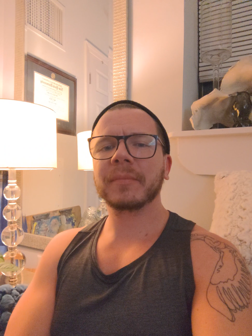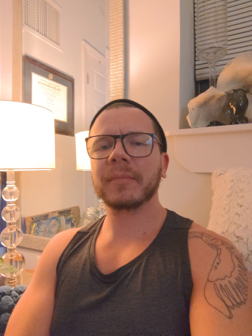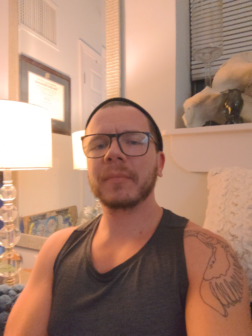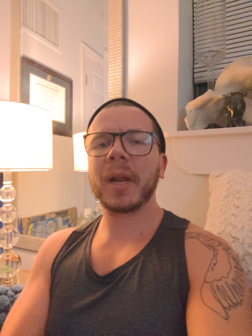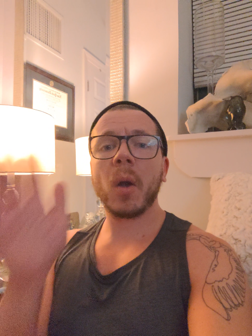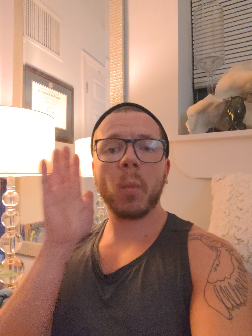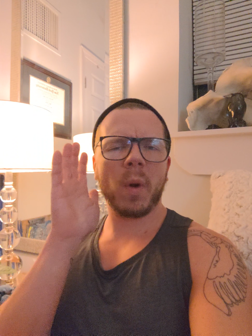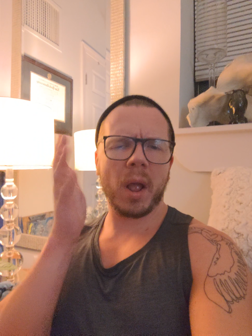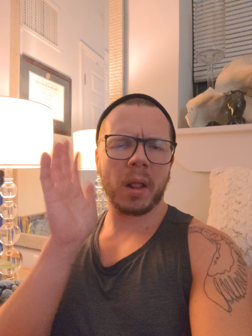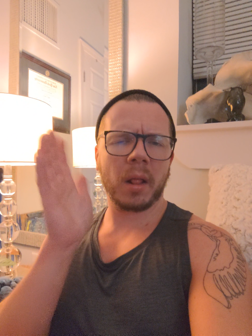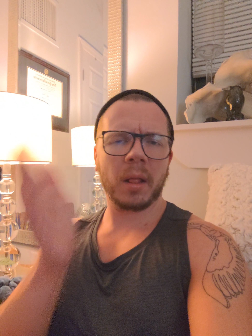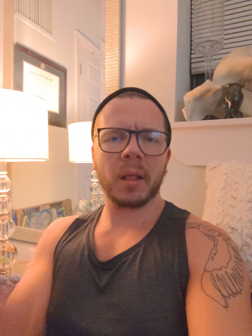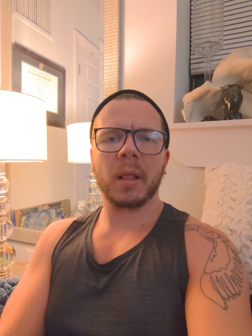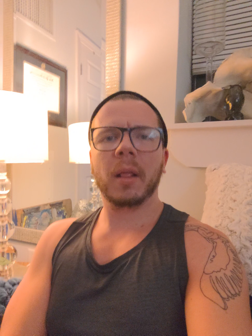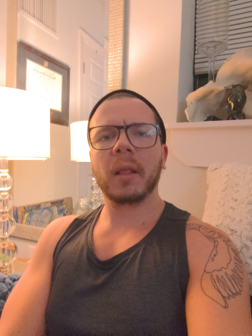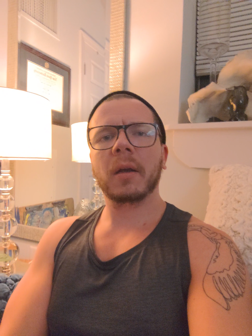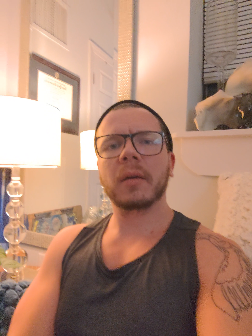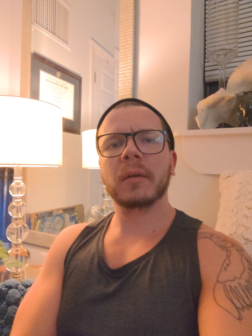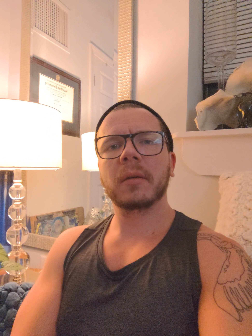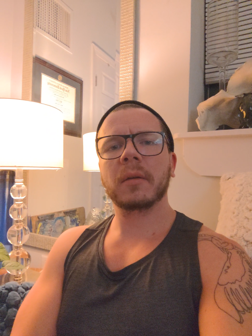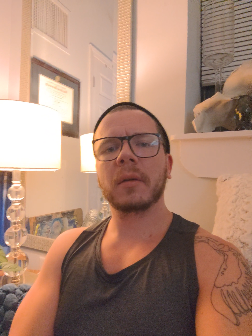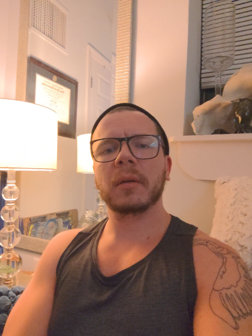will